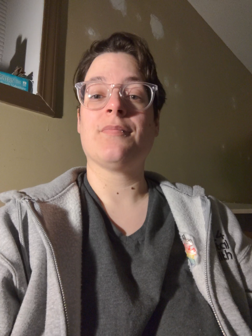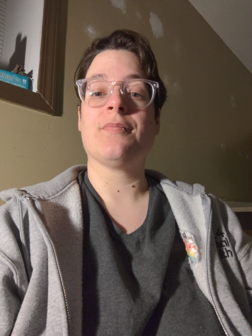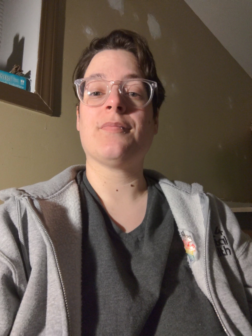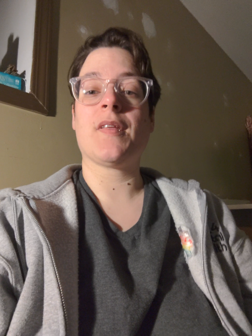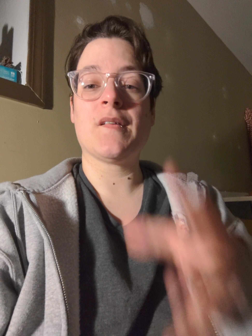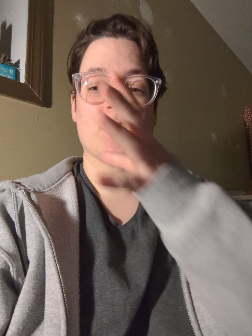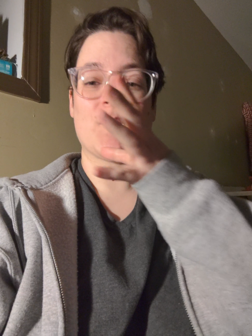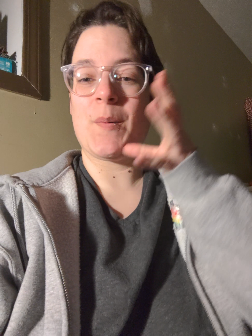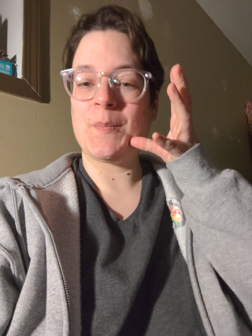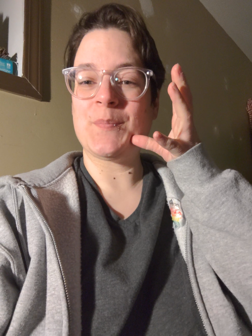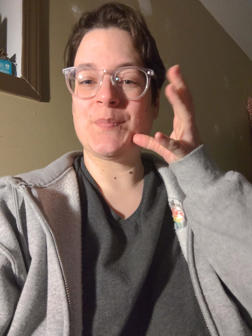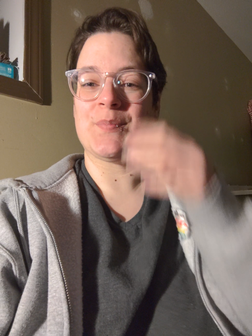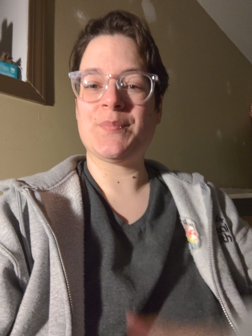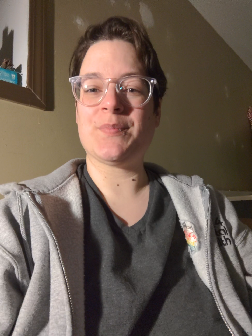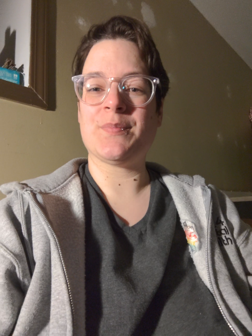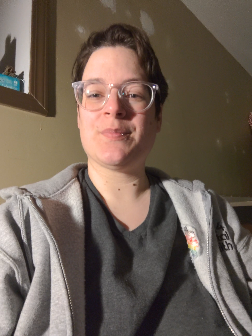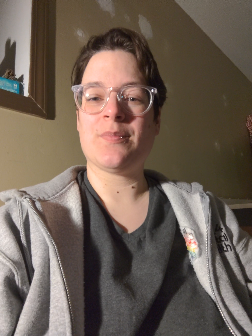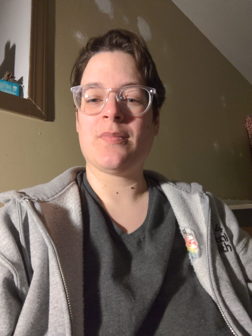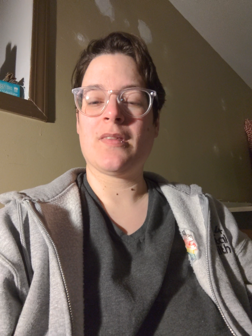farm